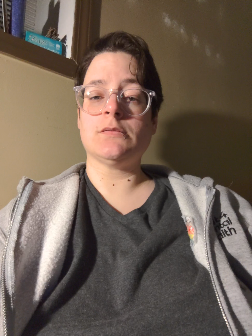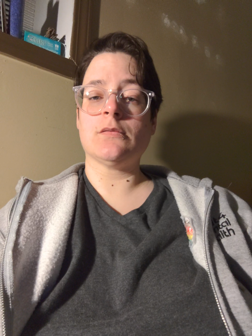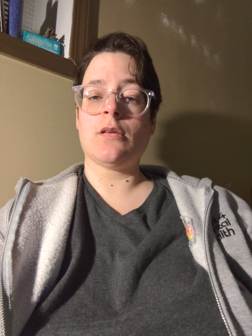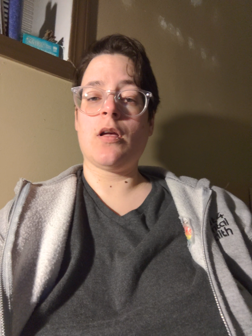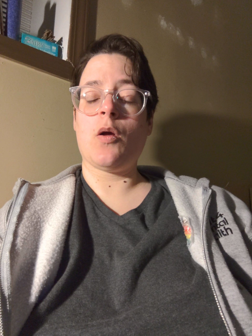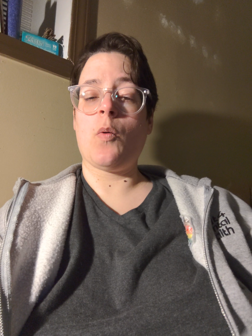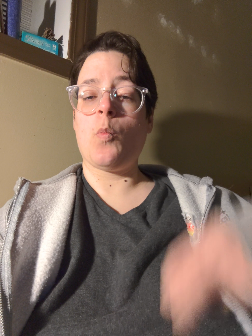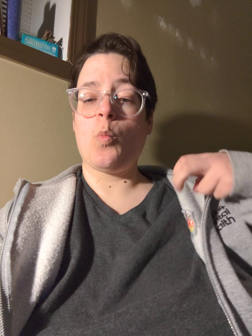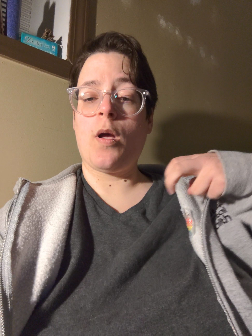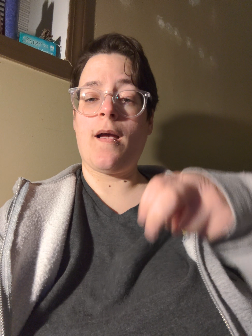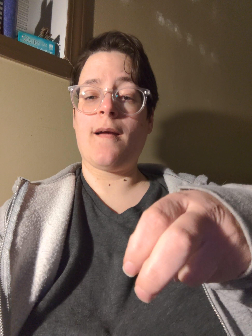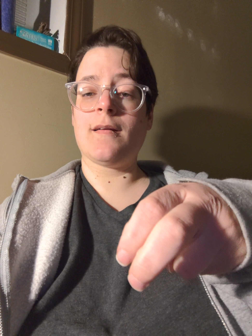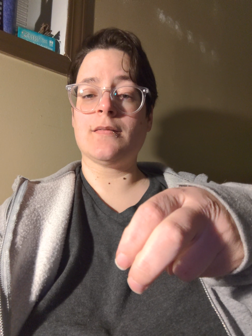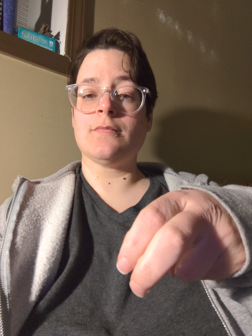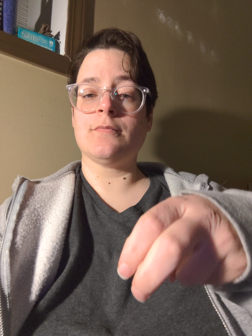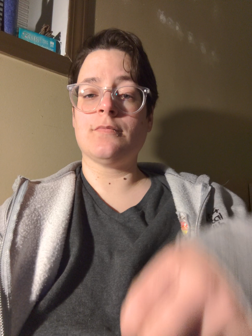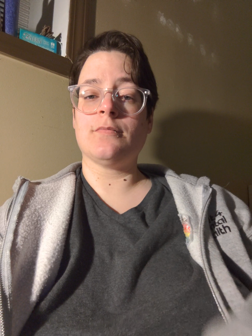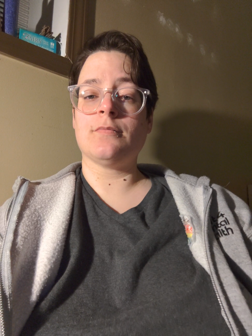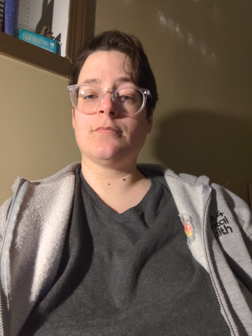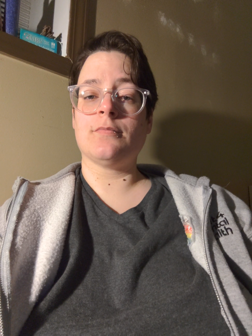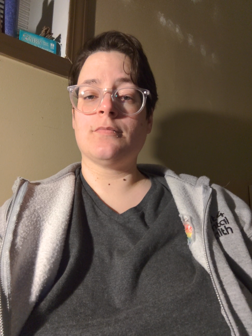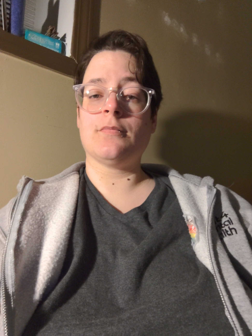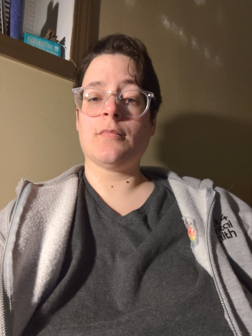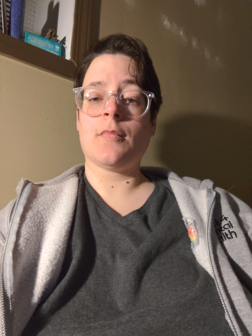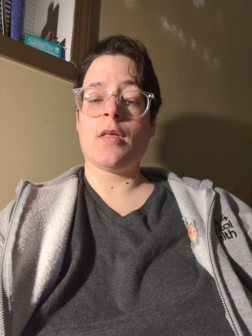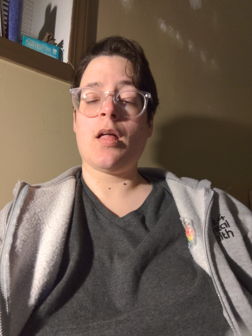ride